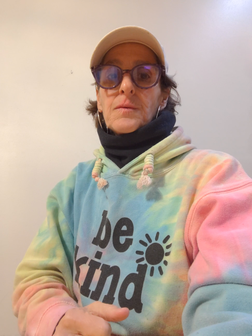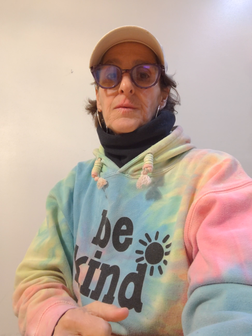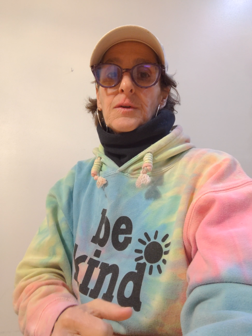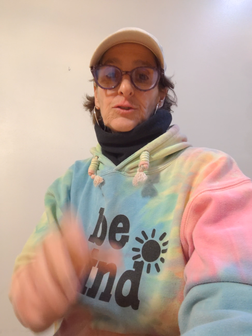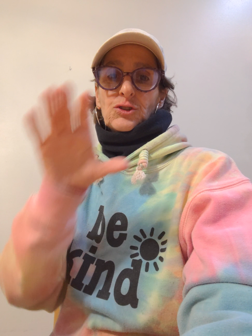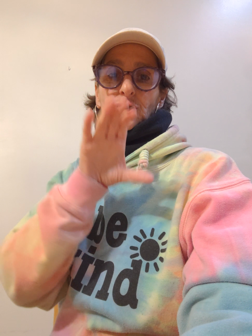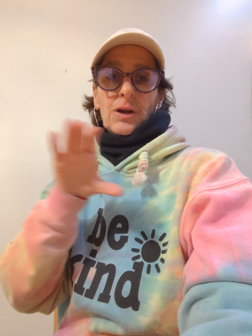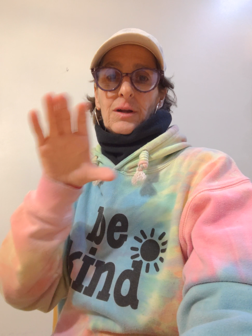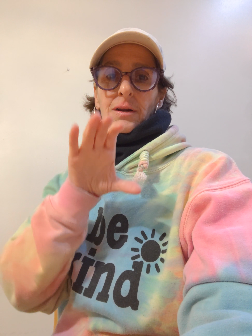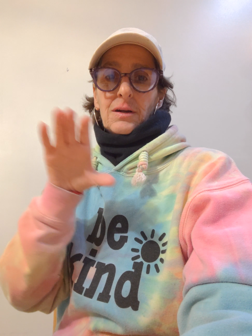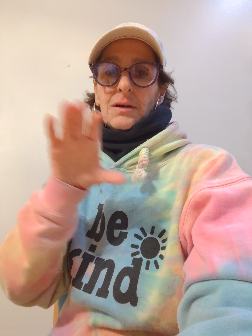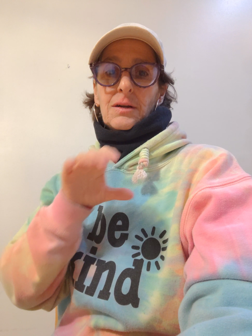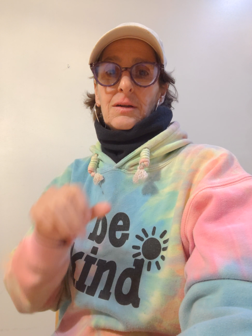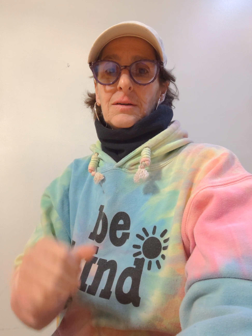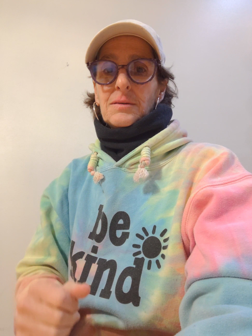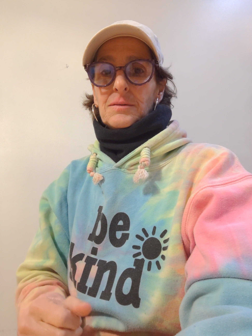chocolate